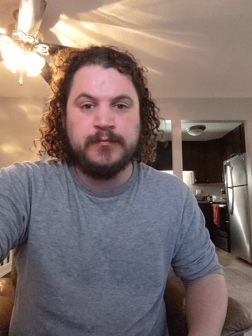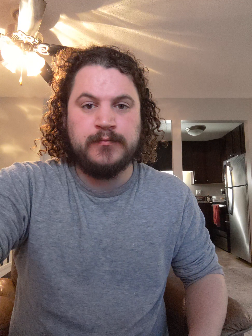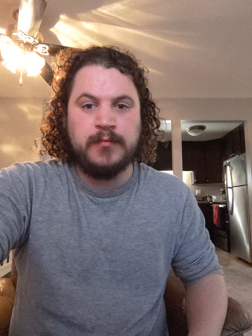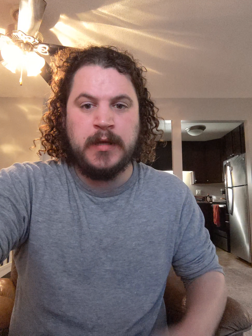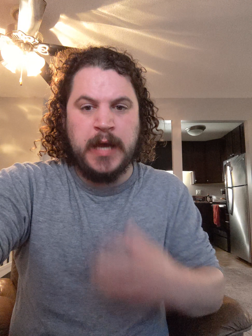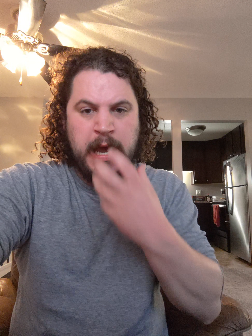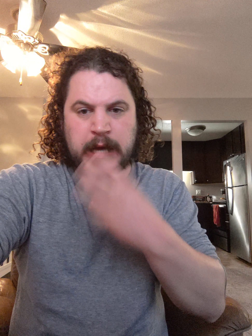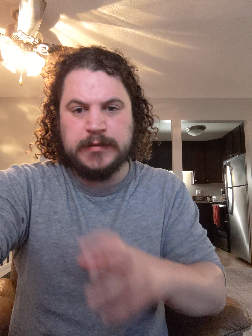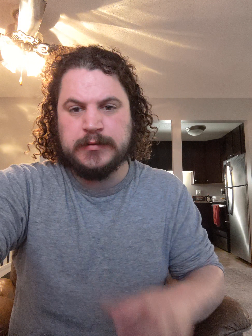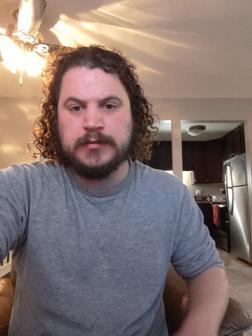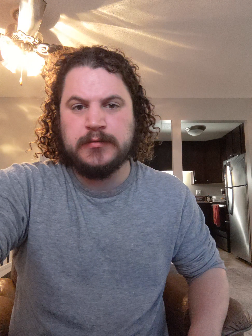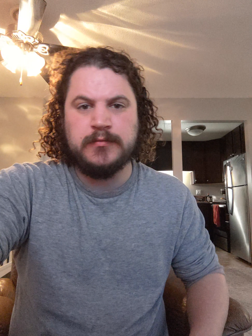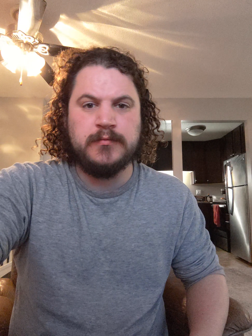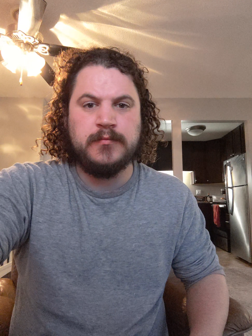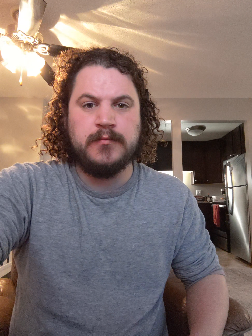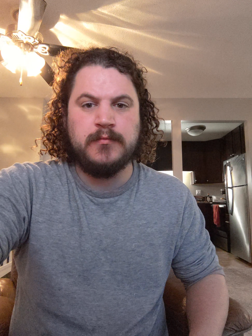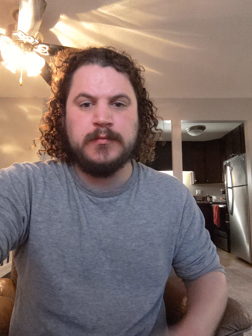hot